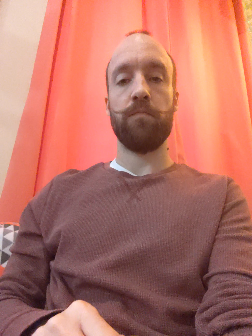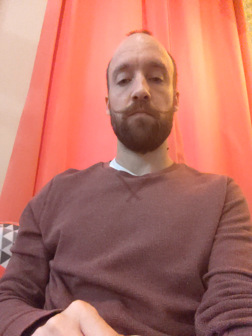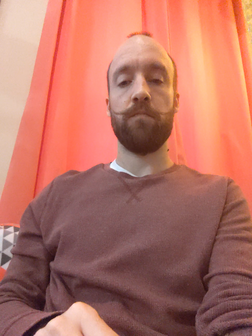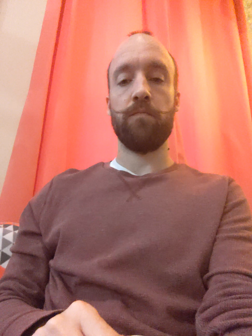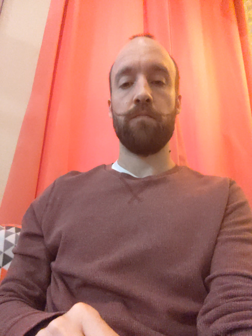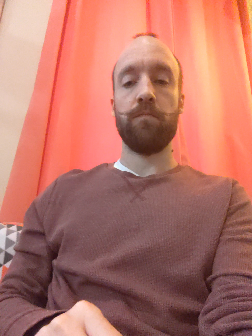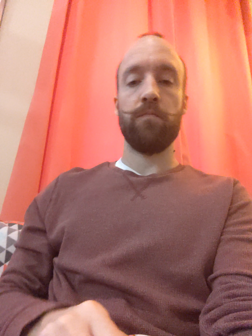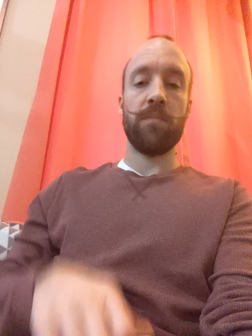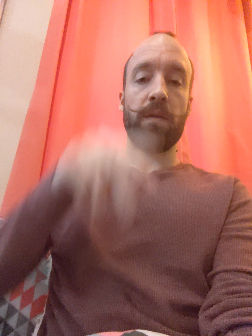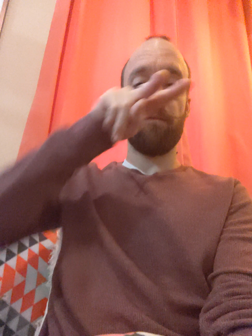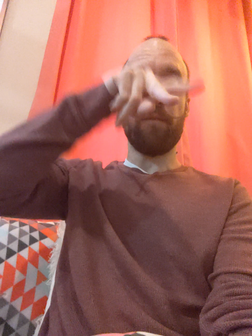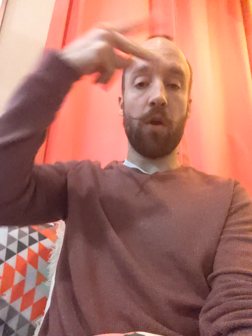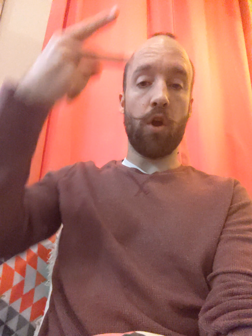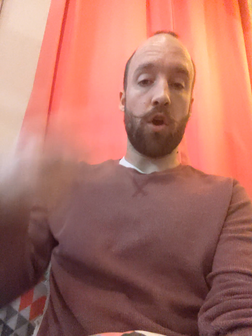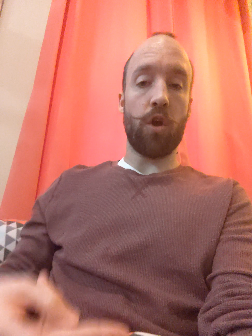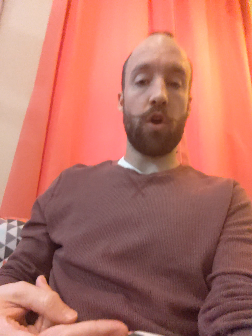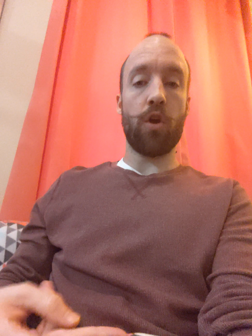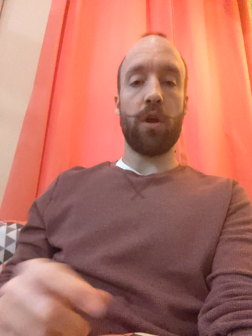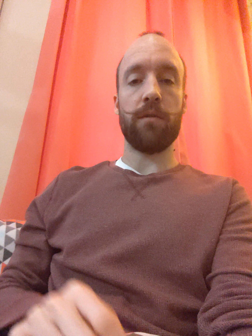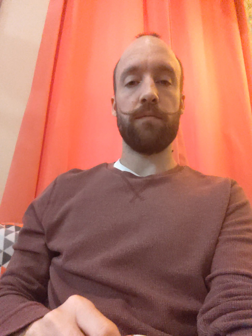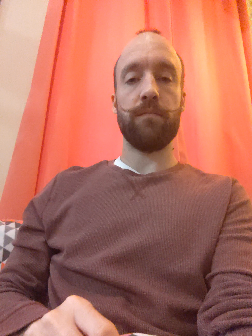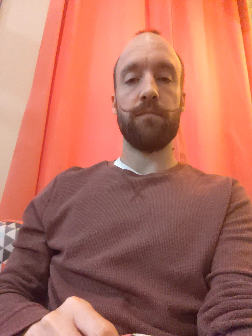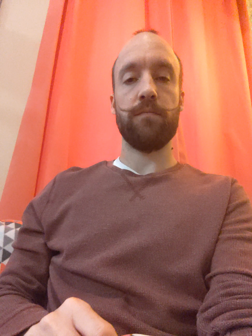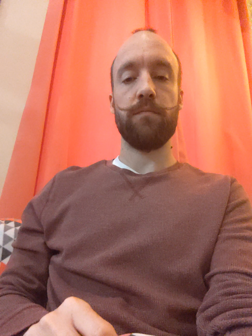fall